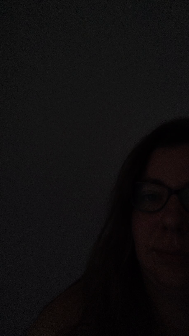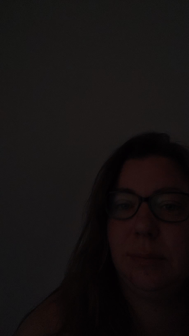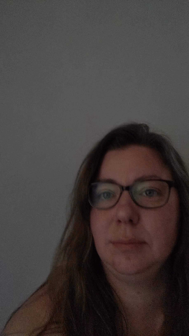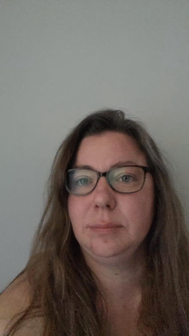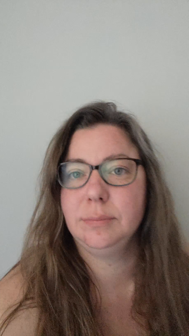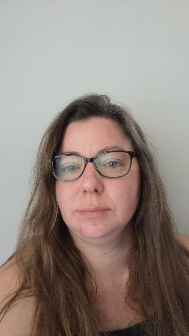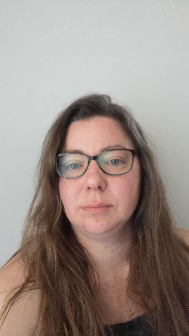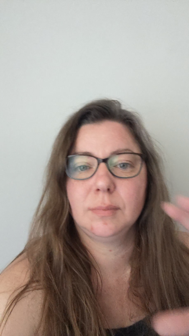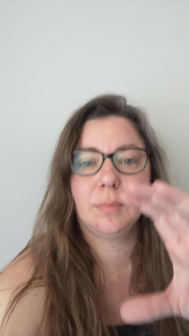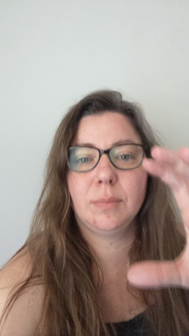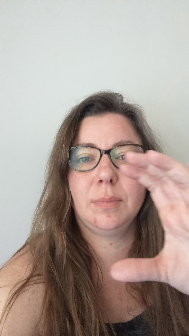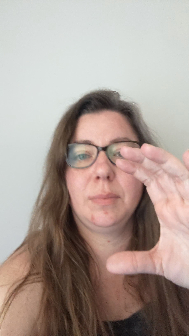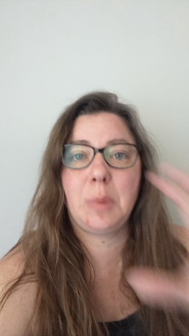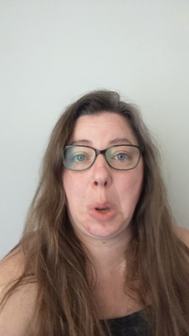ball